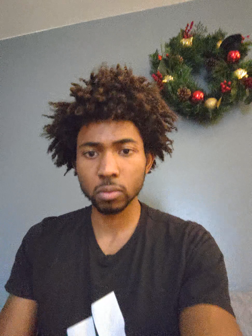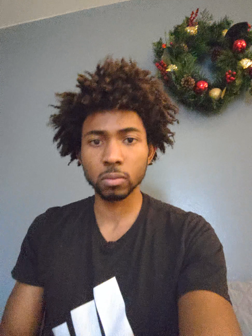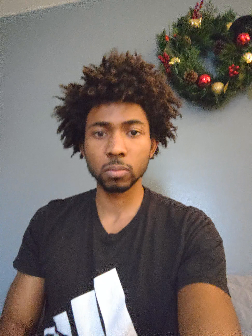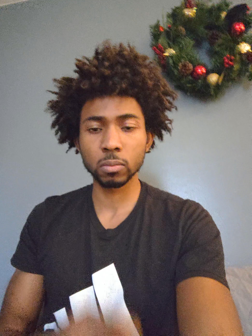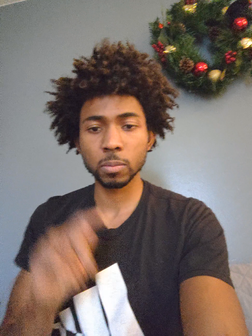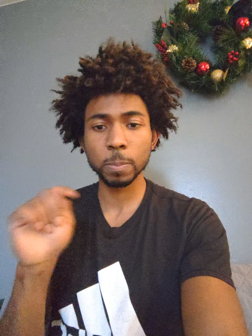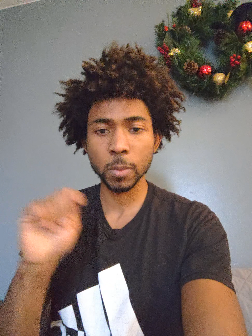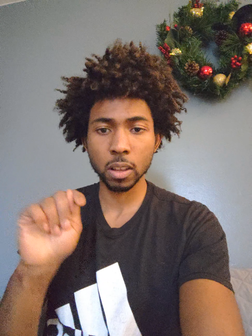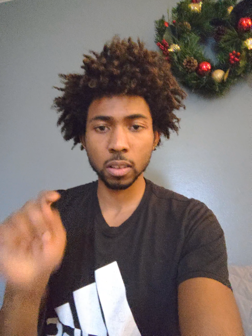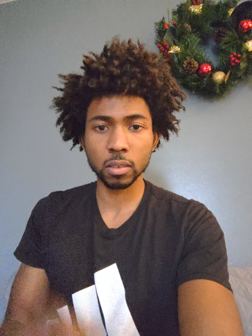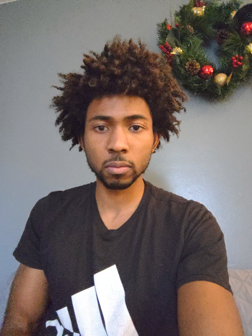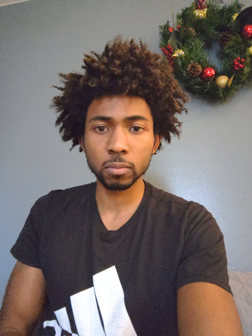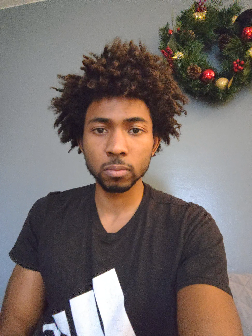potty